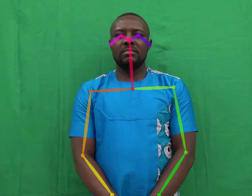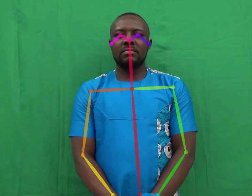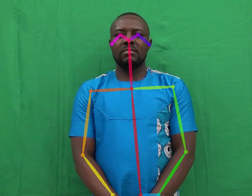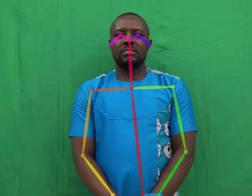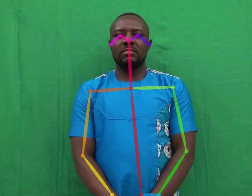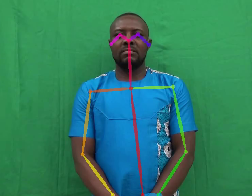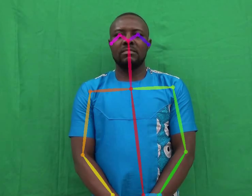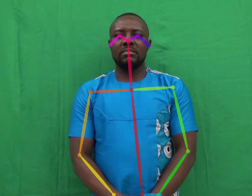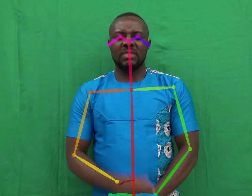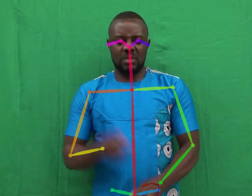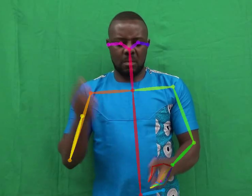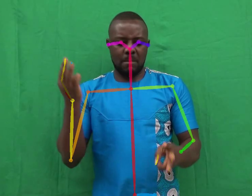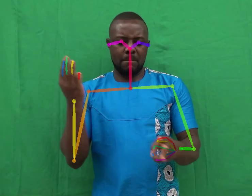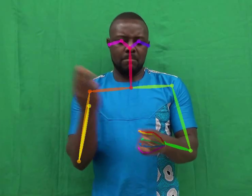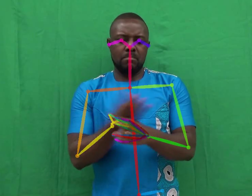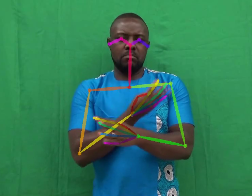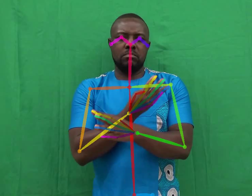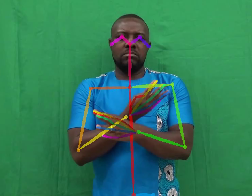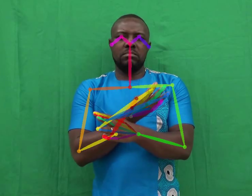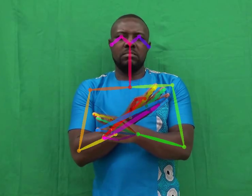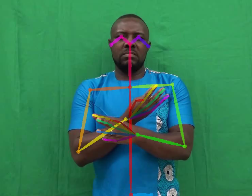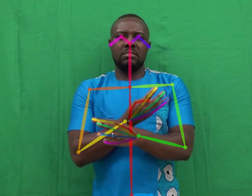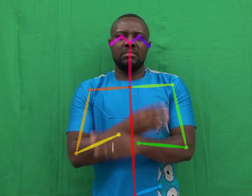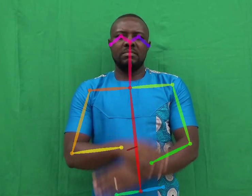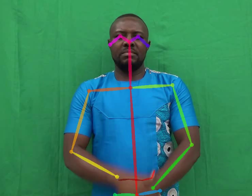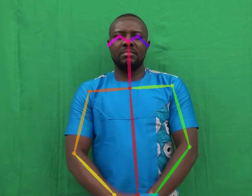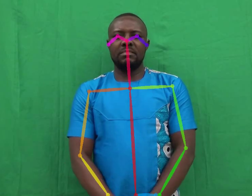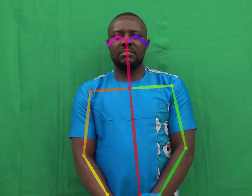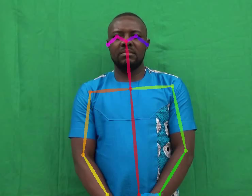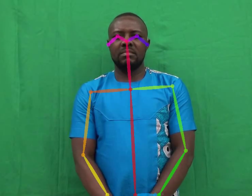multiple